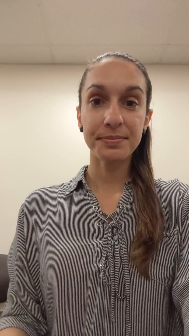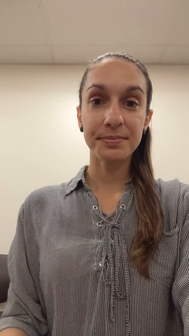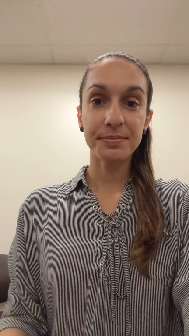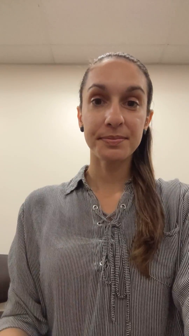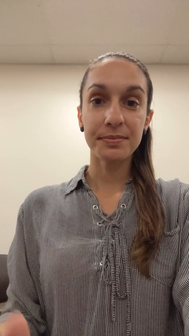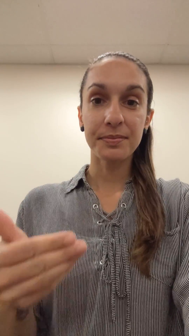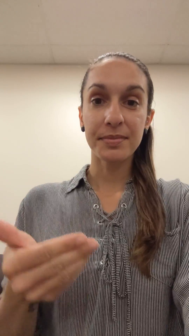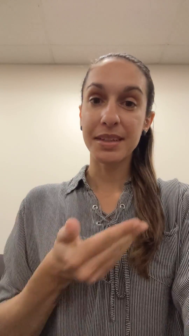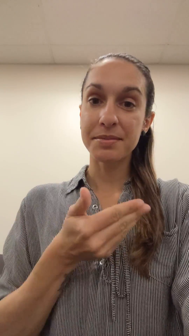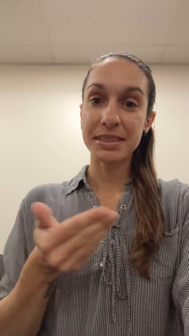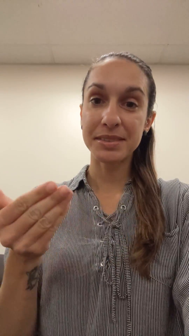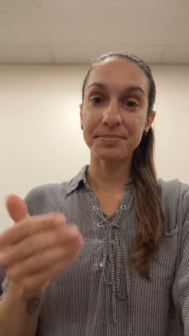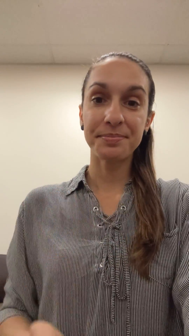baby